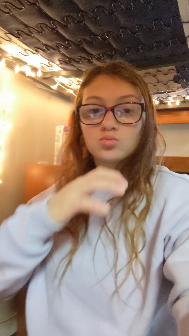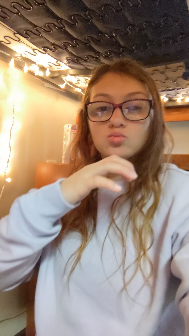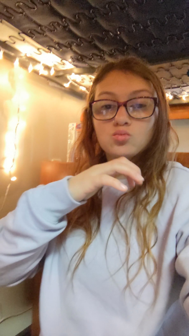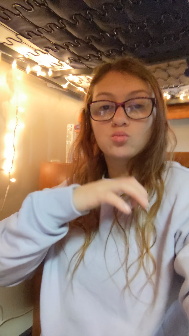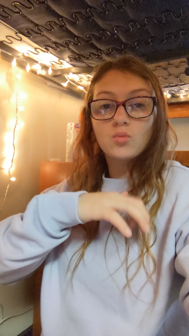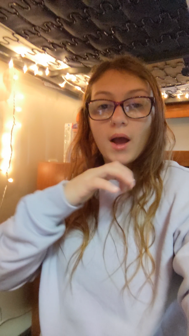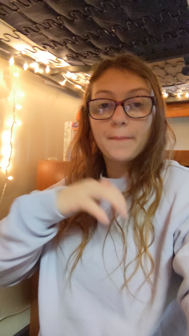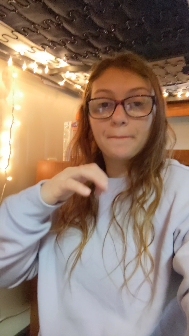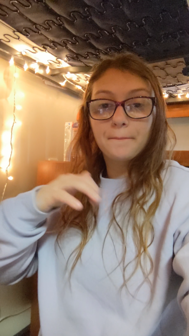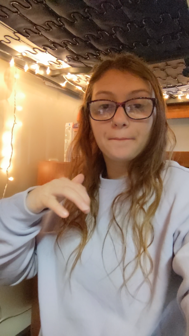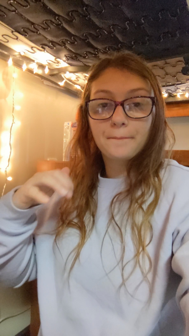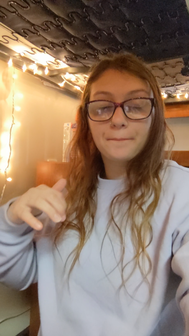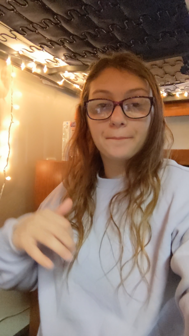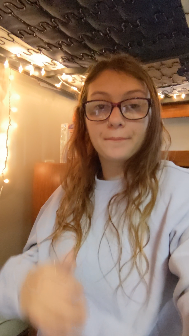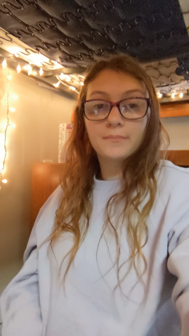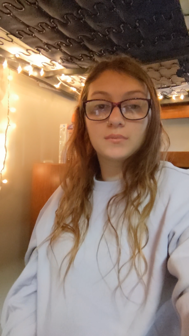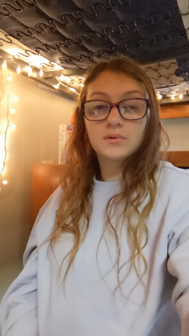grapes